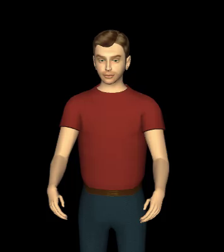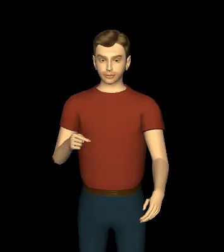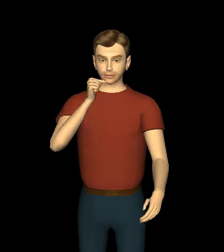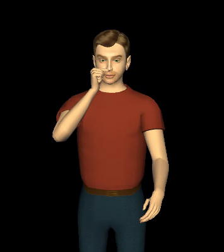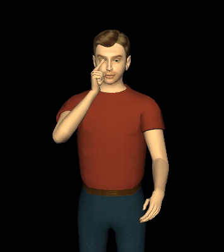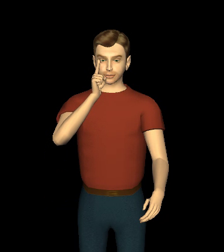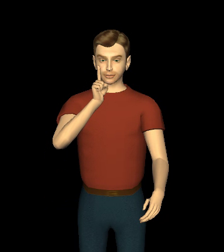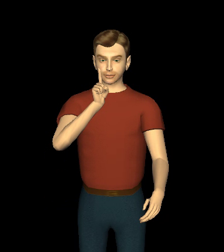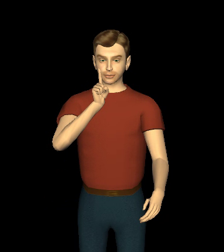ماي